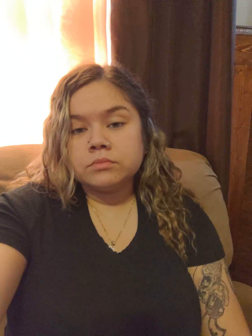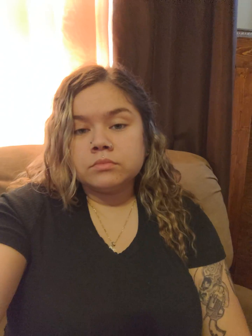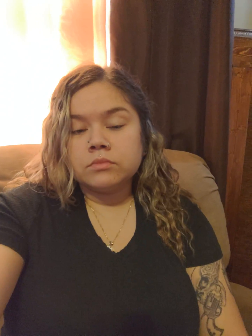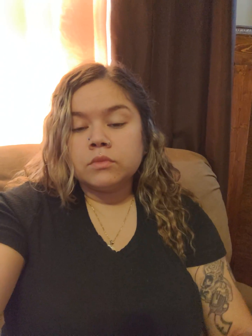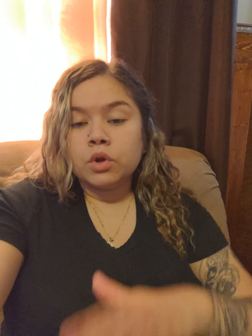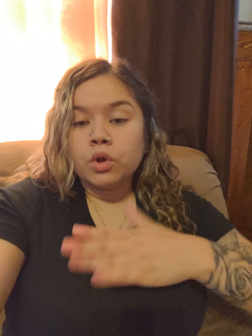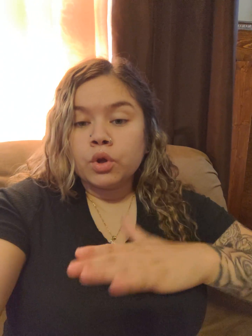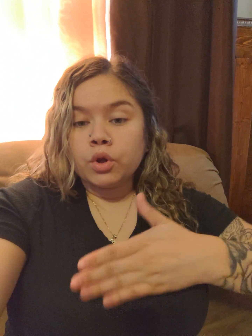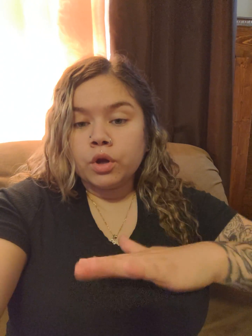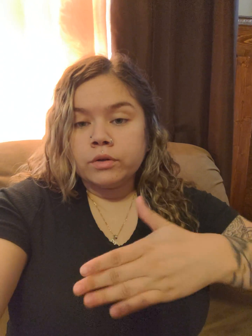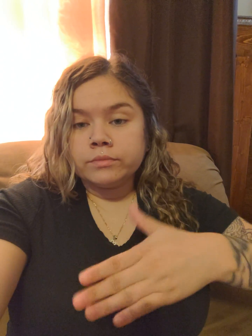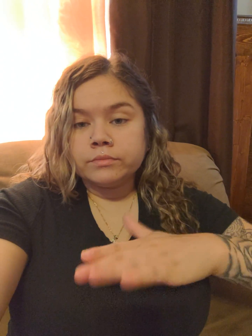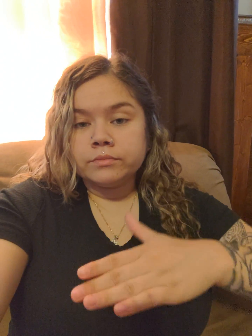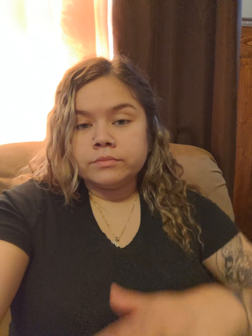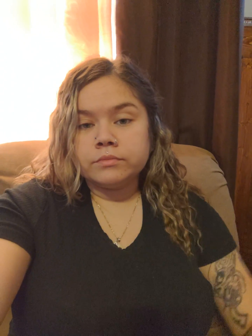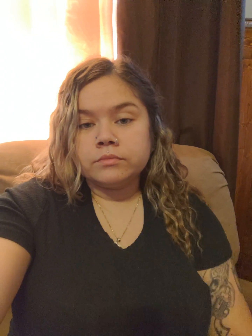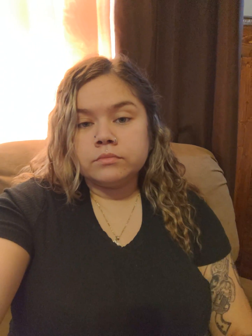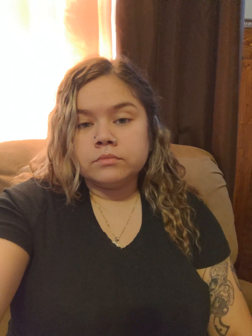cook